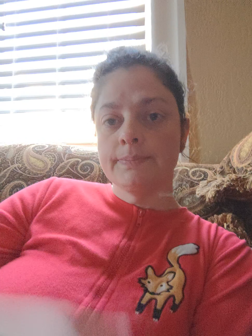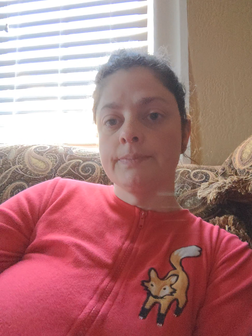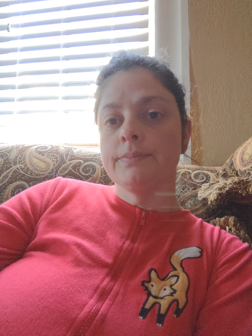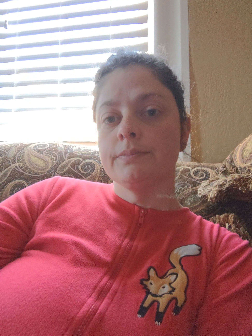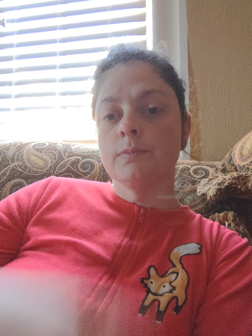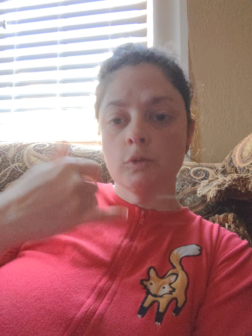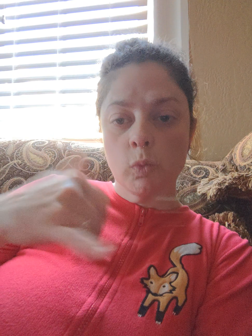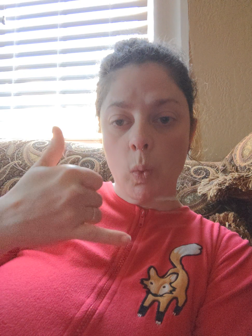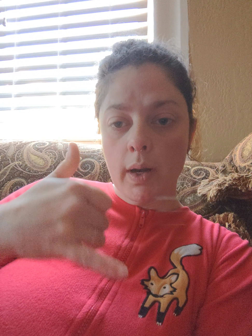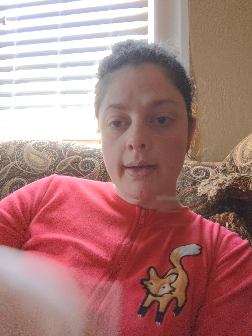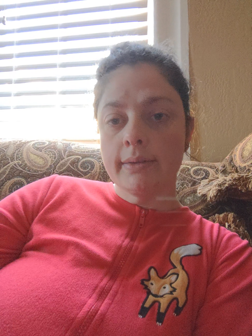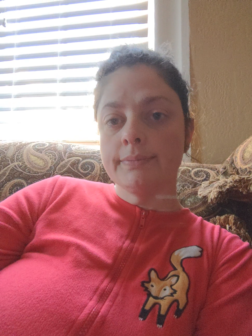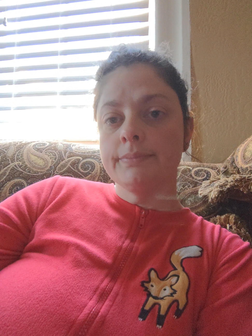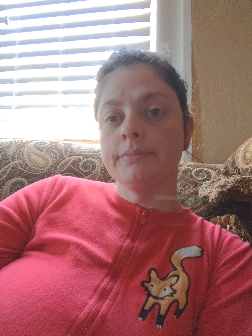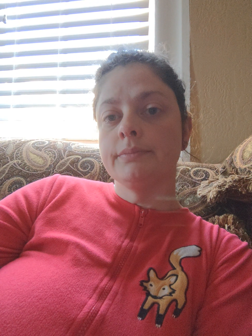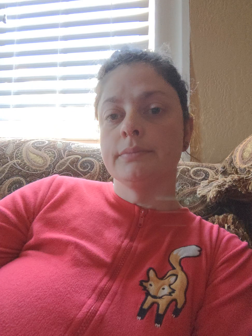toy